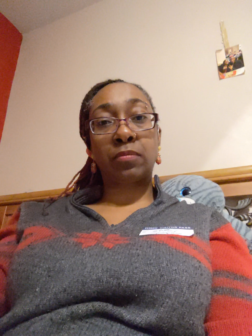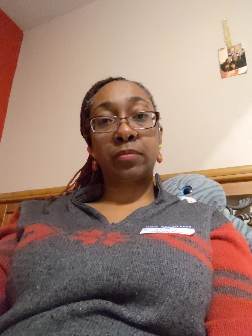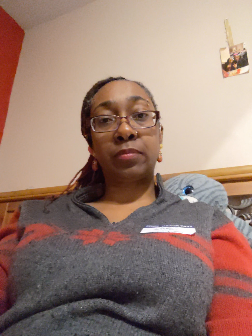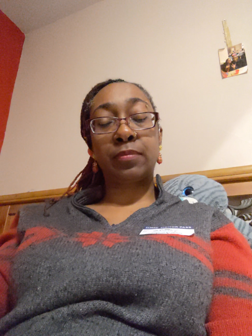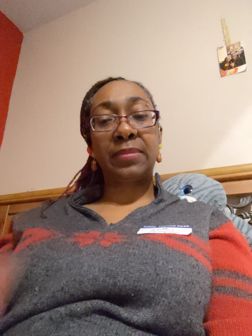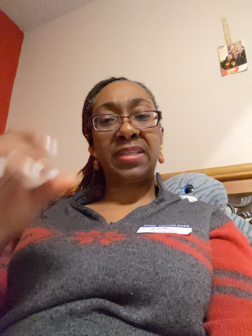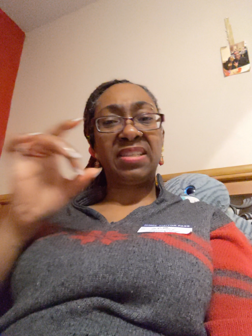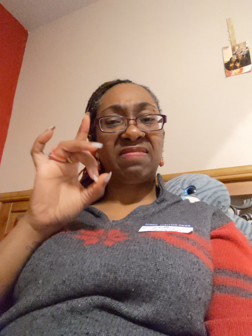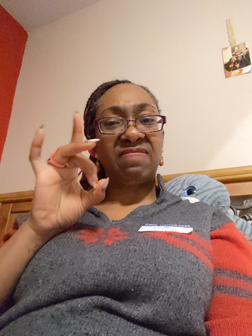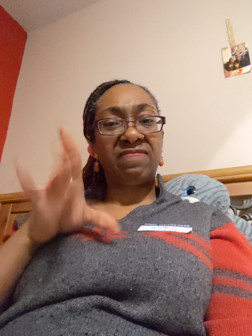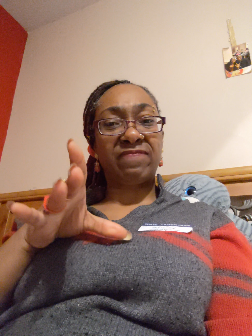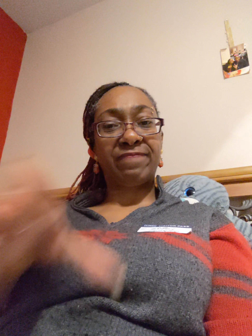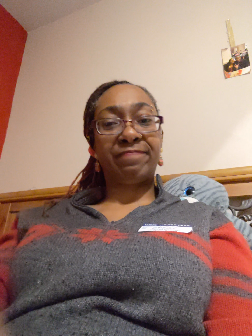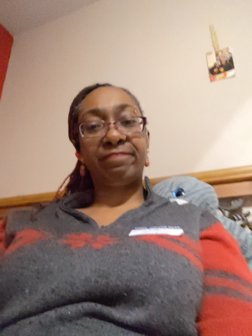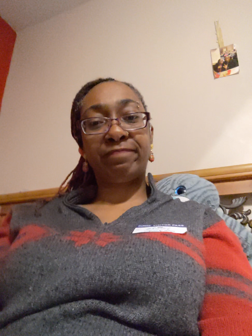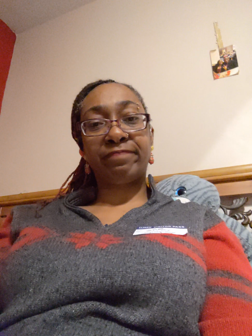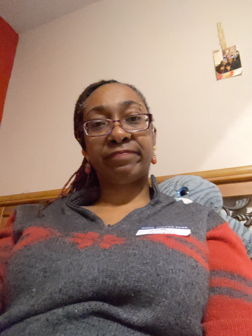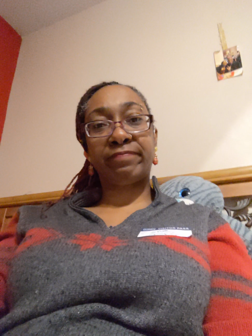hate